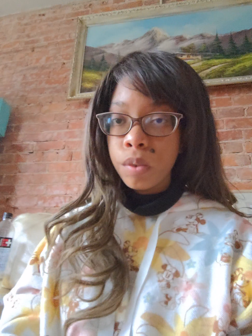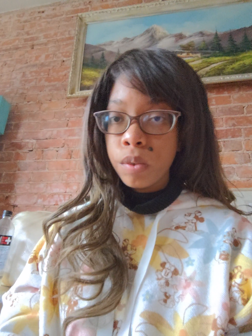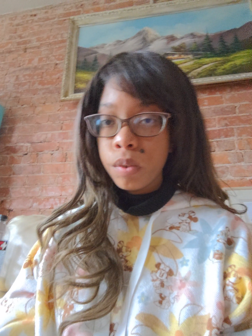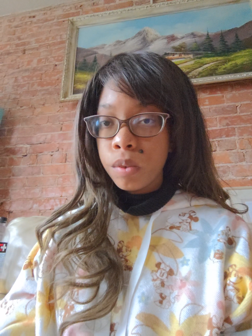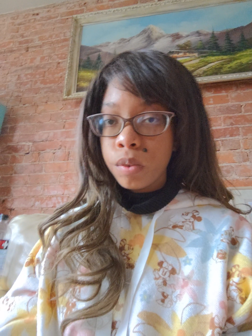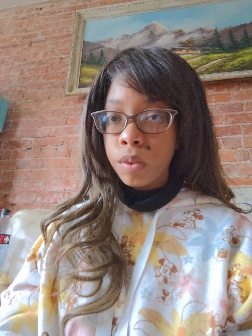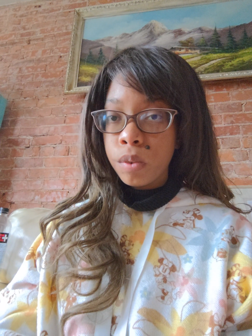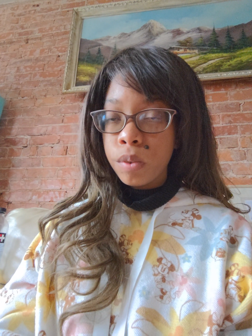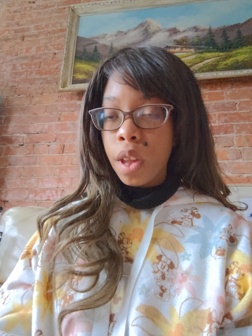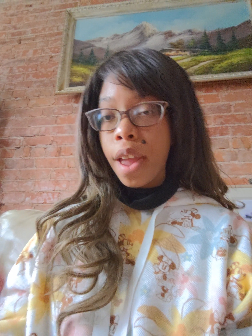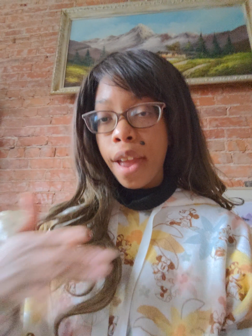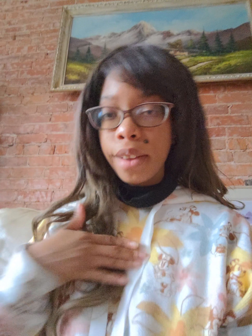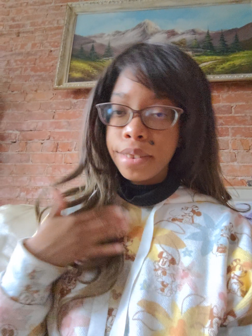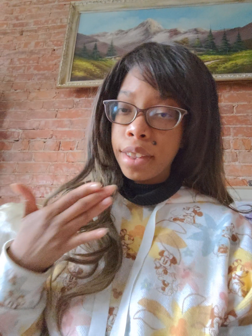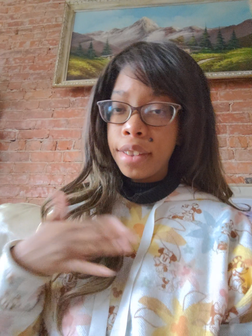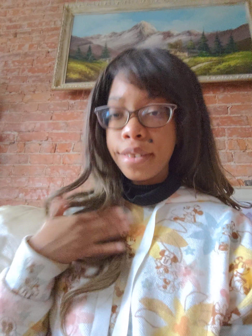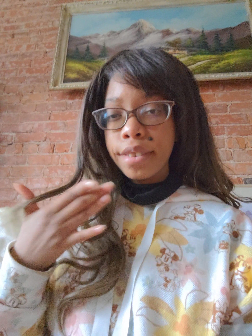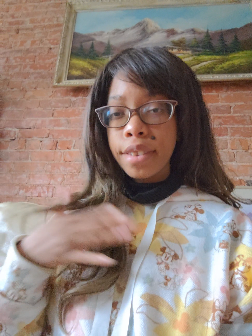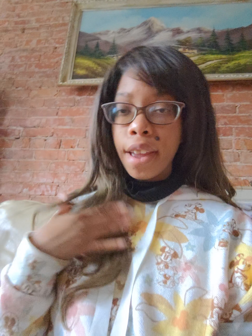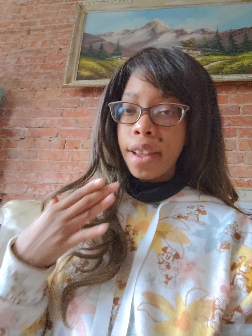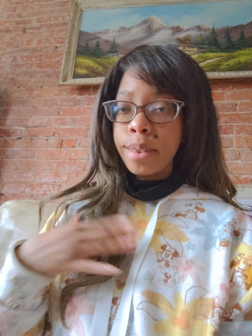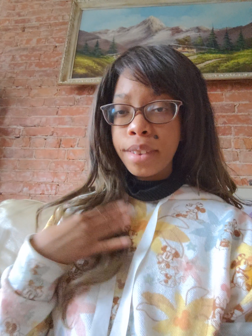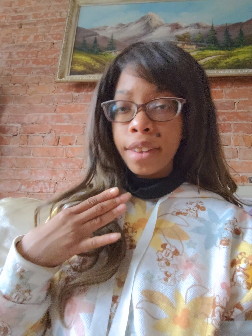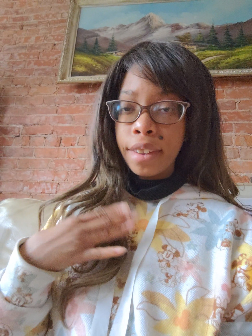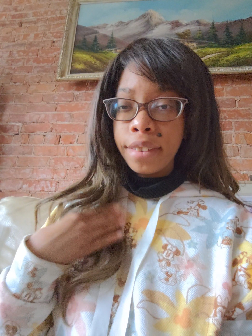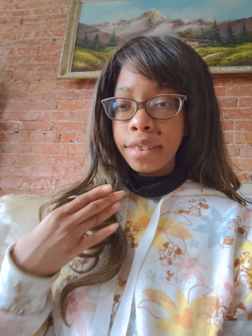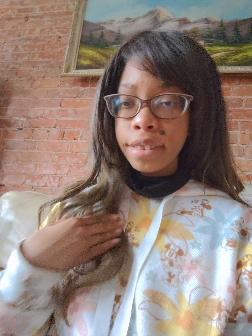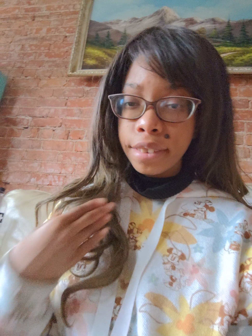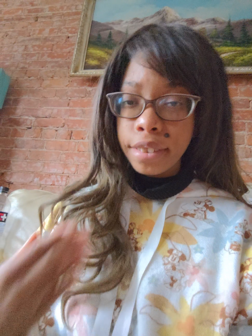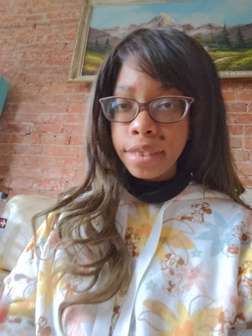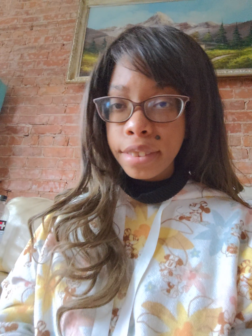happy